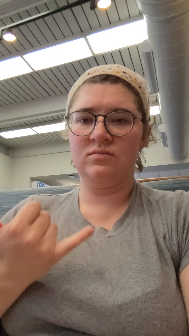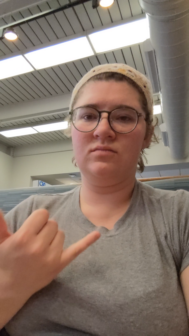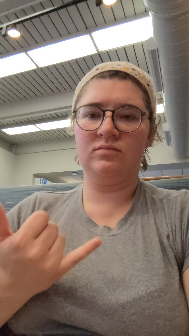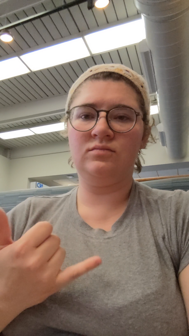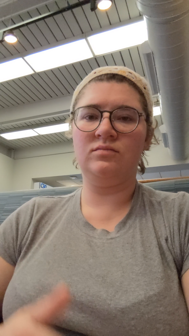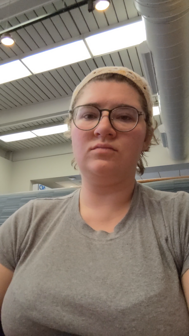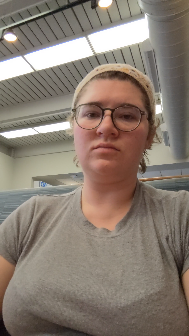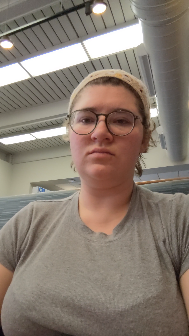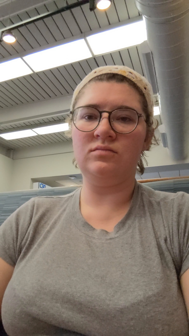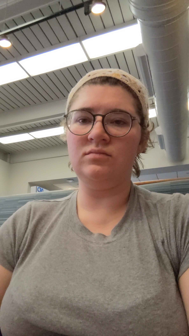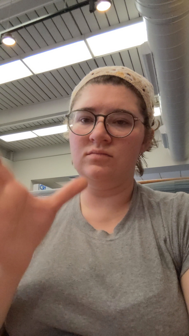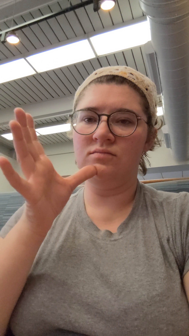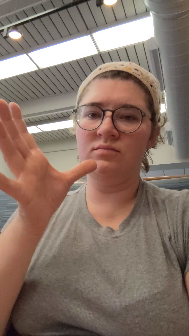mommy